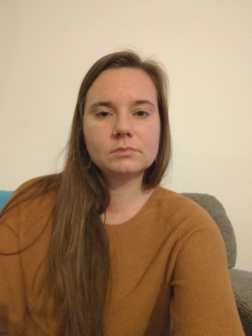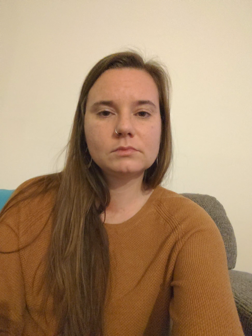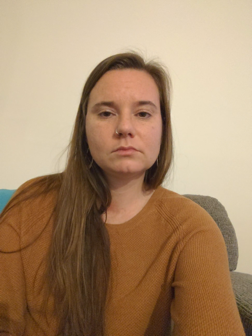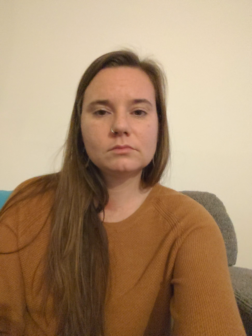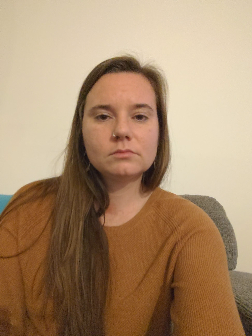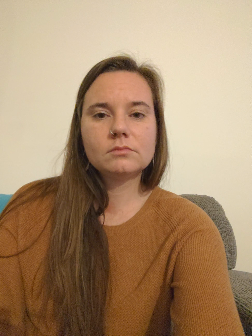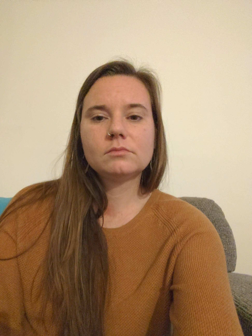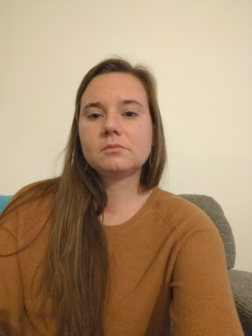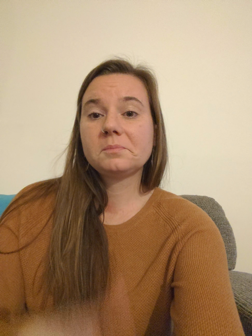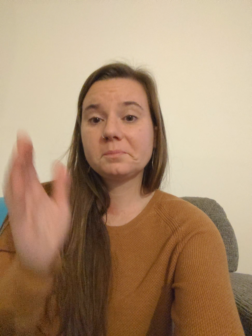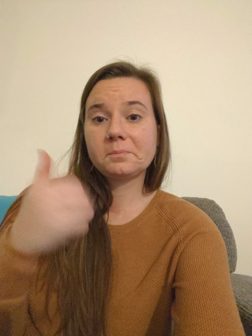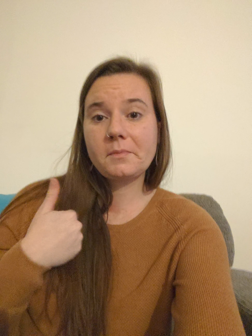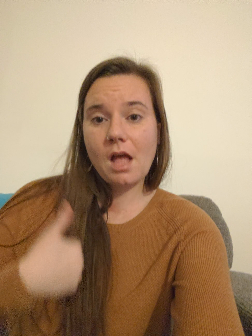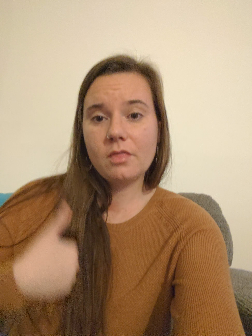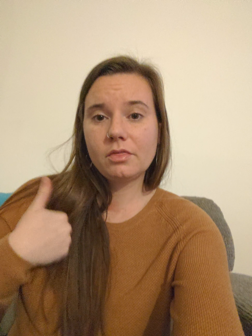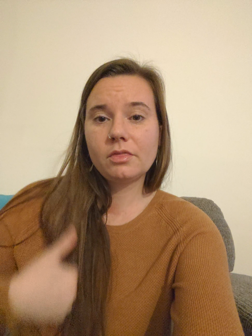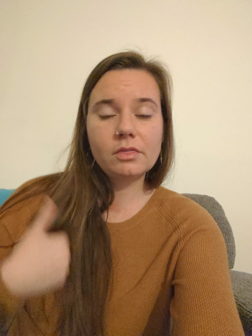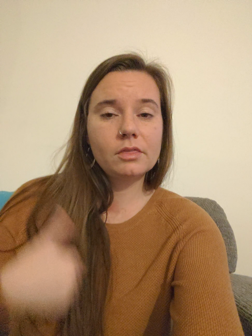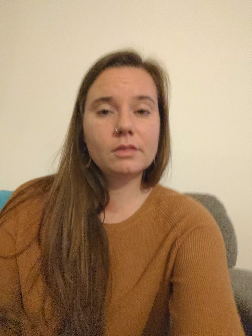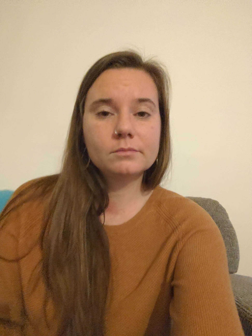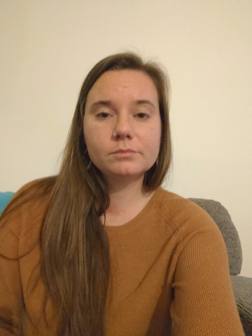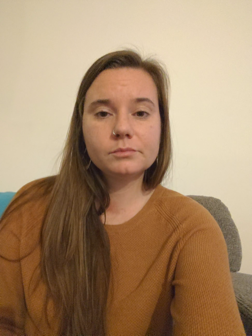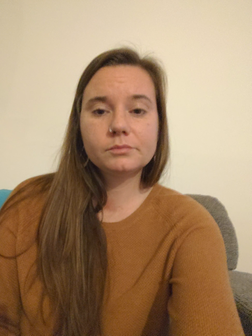bath